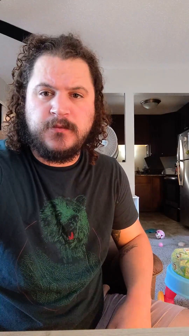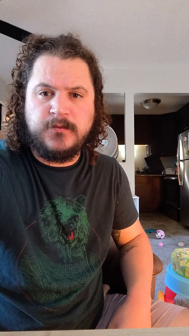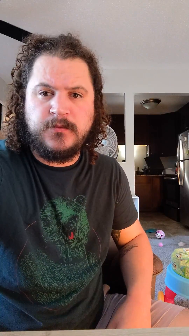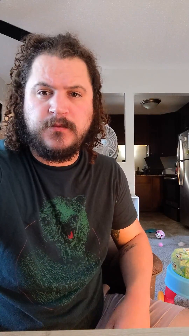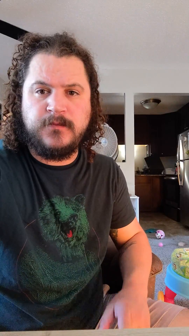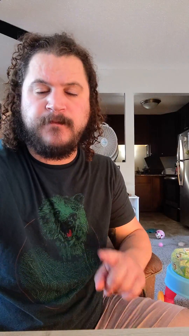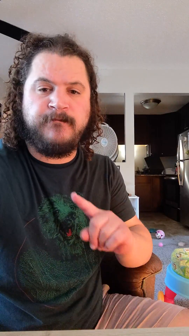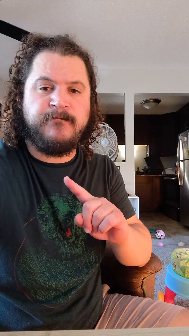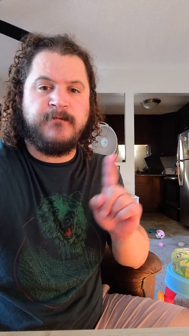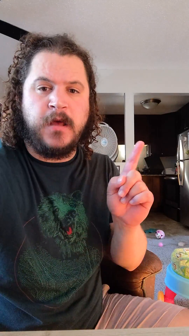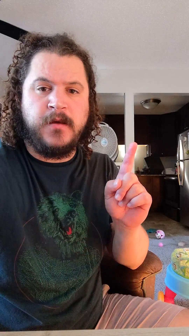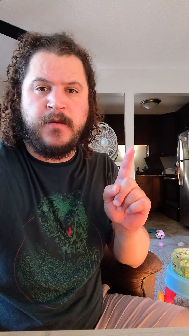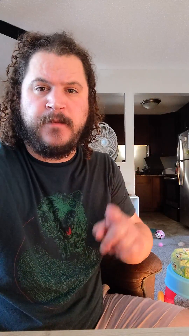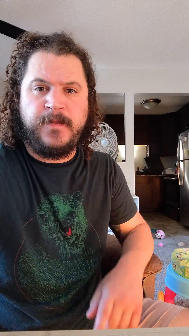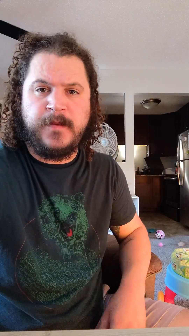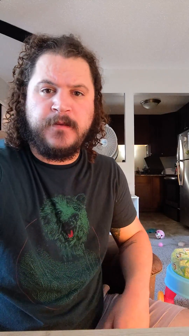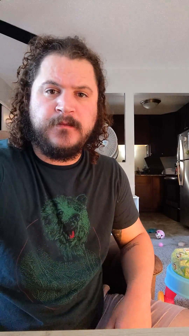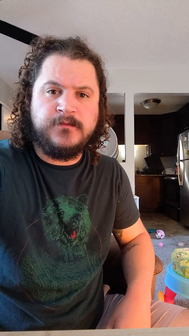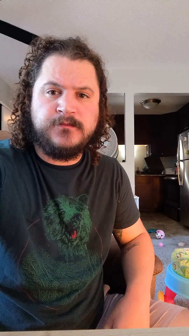but